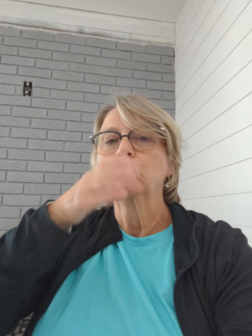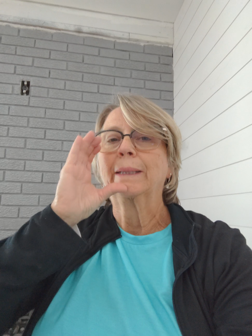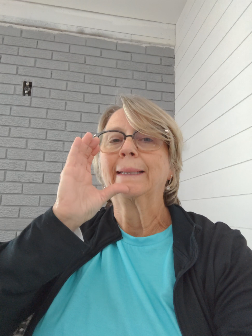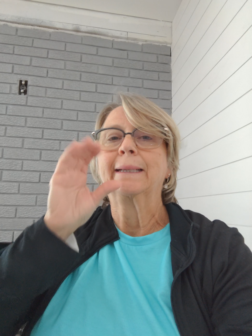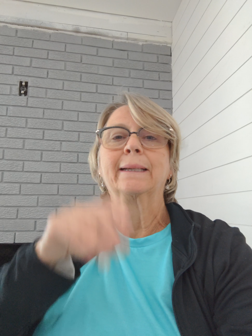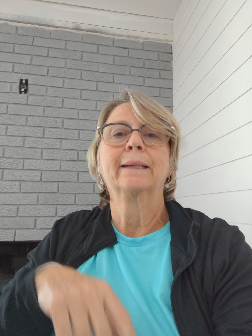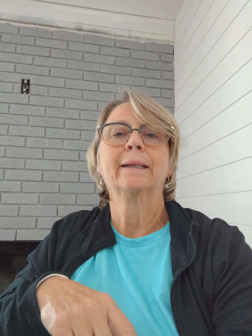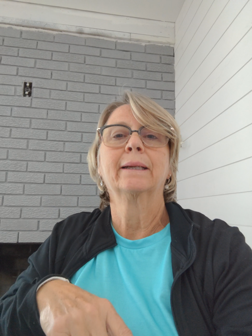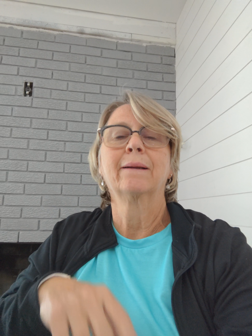drink